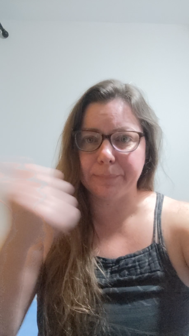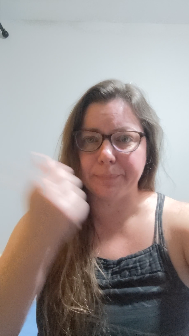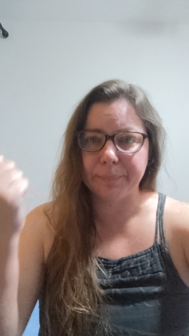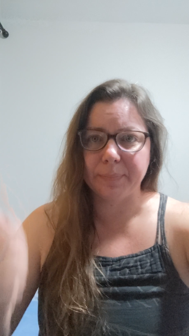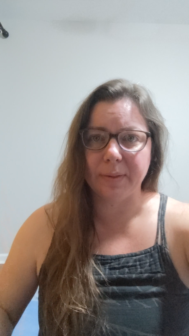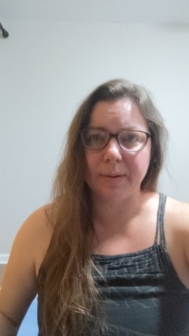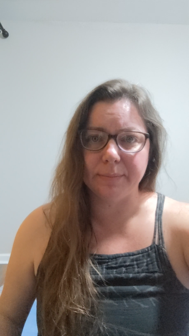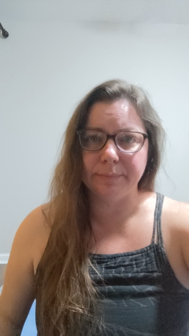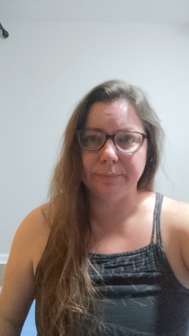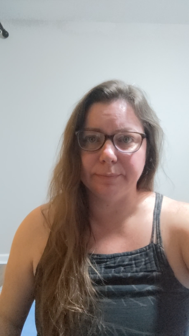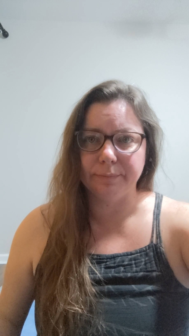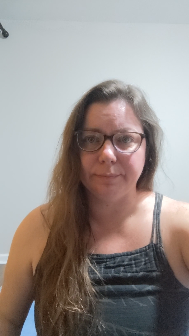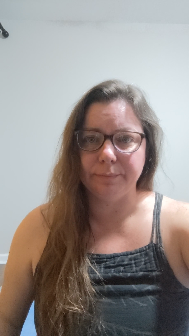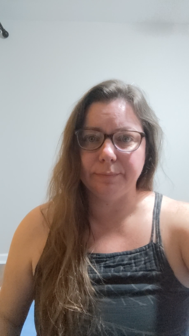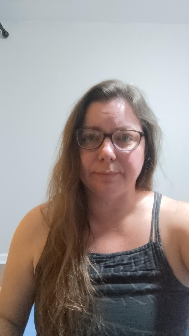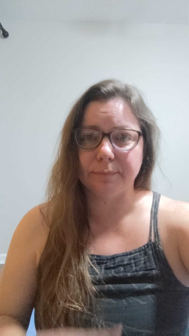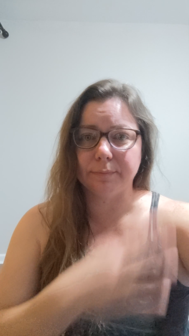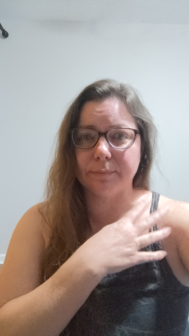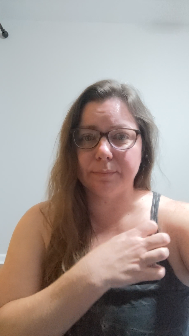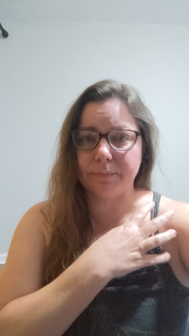bear